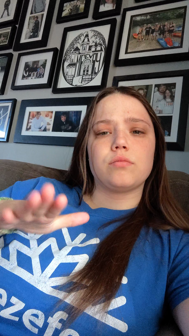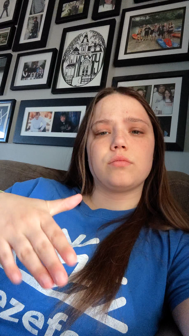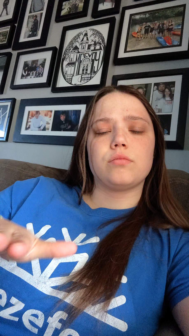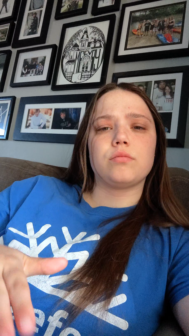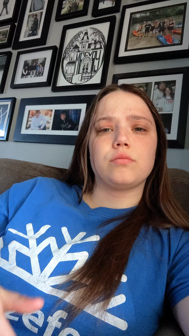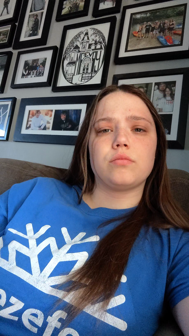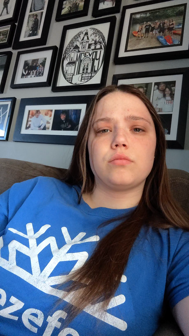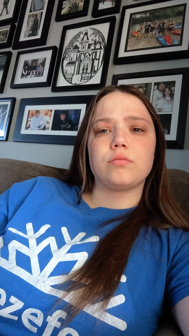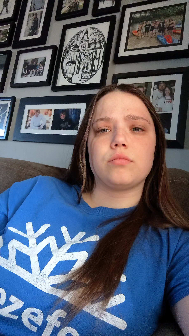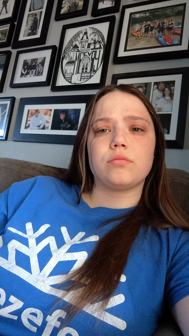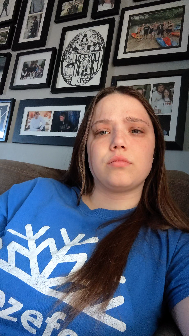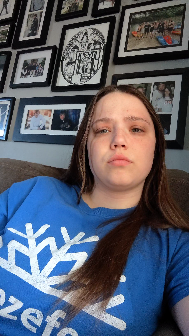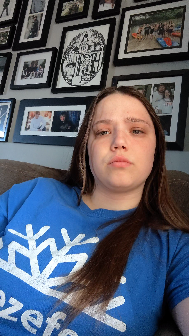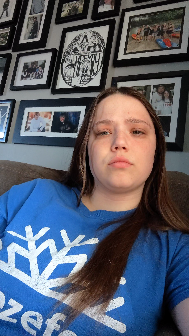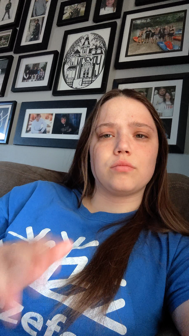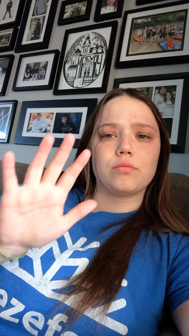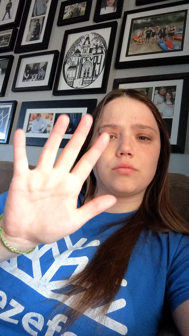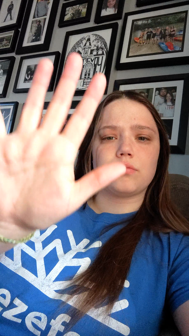give me five